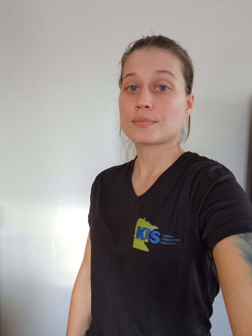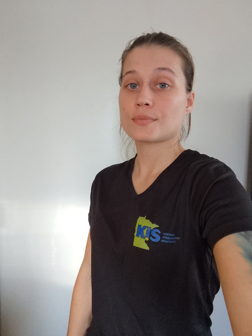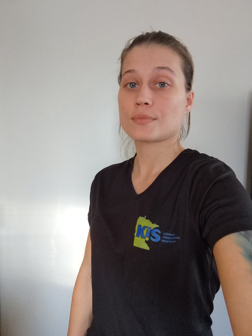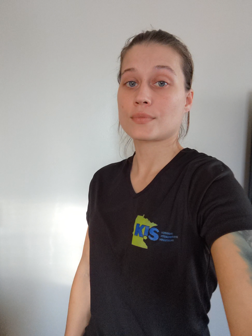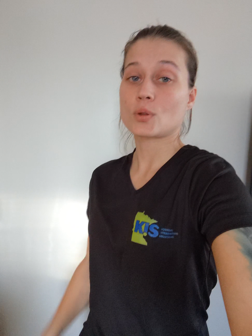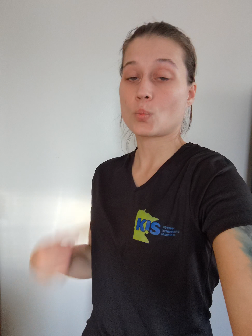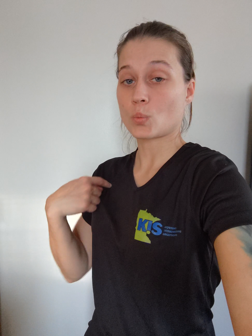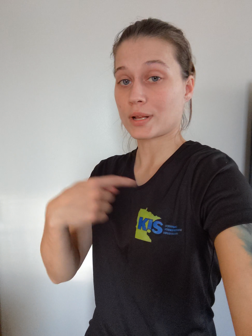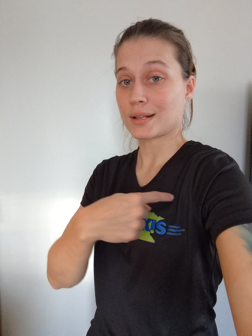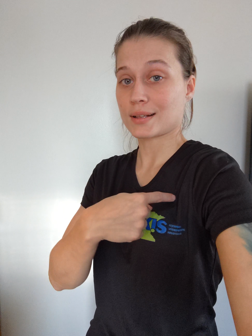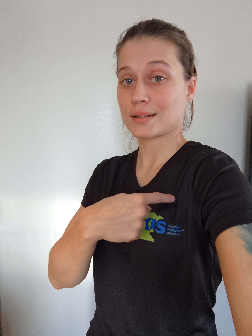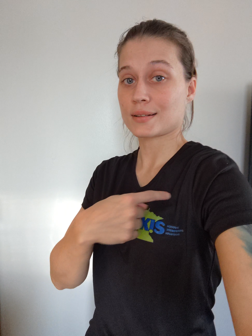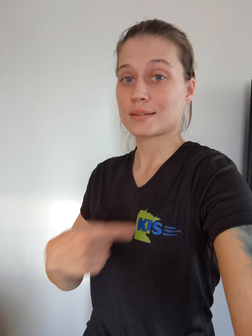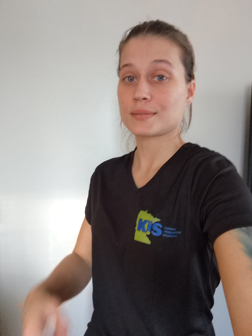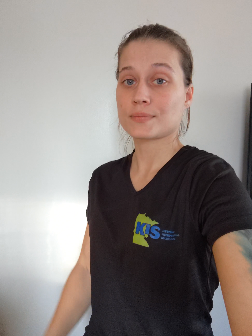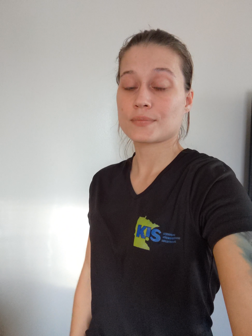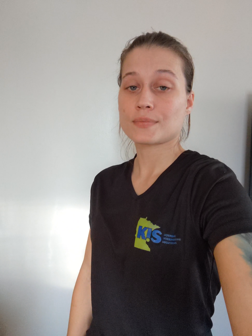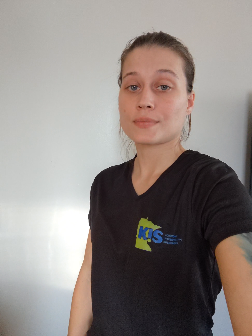we